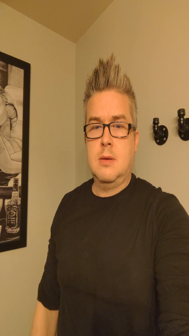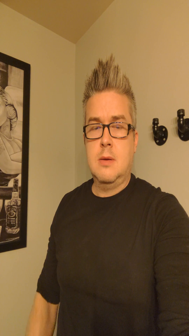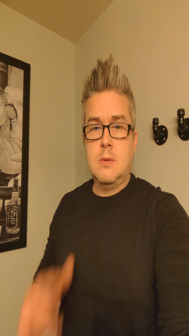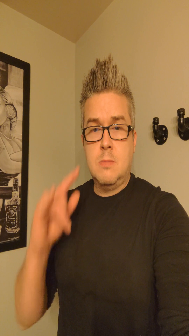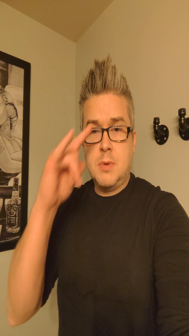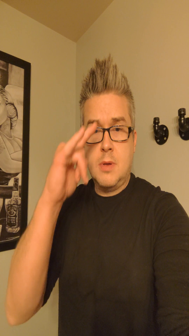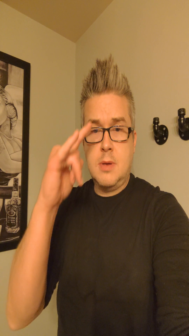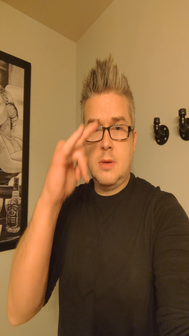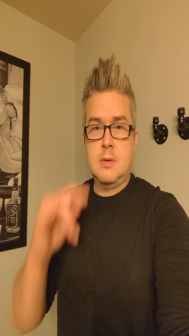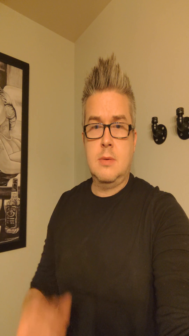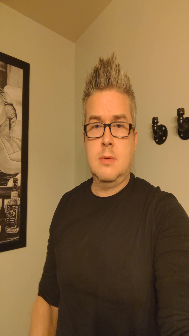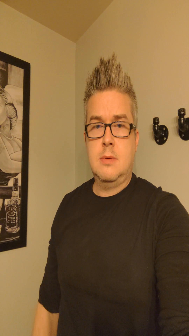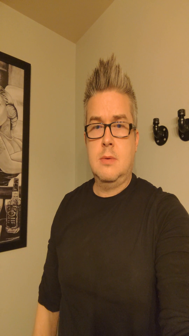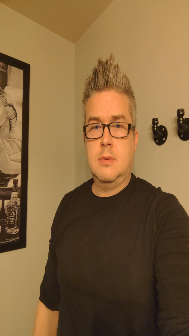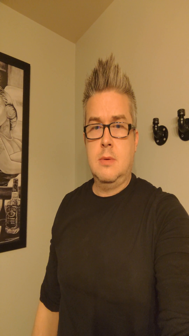airplane